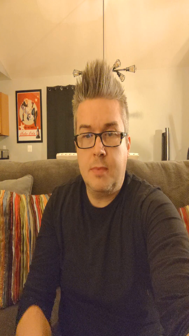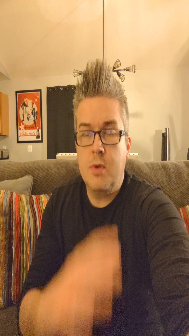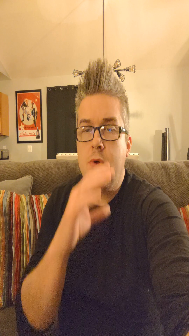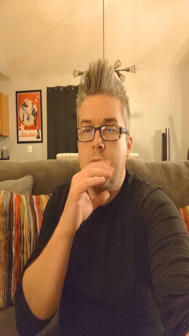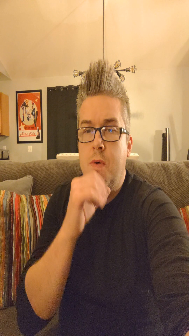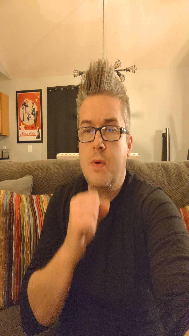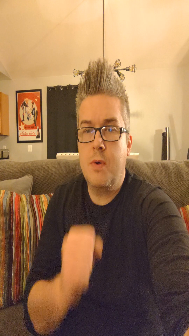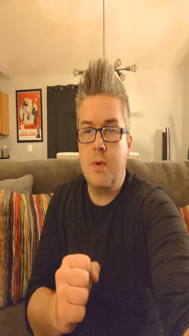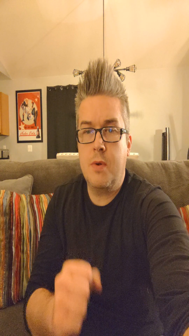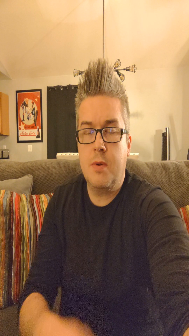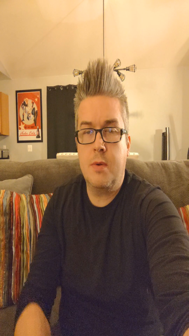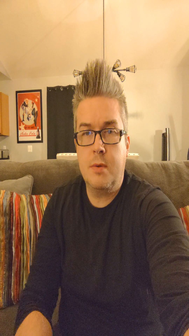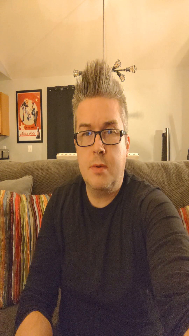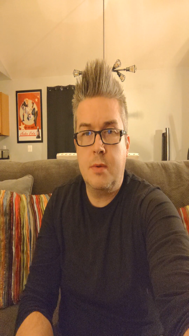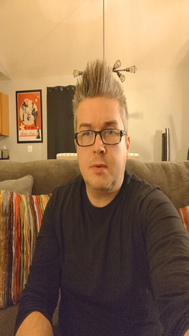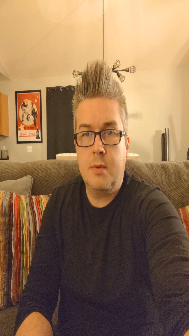old